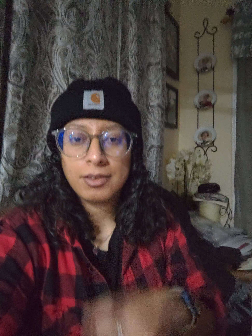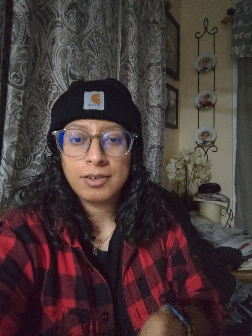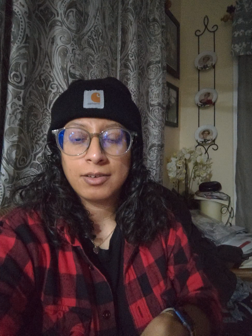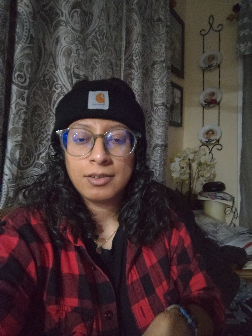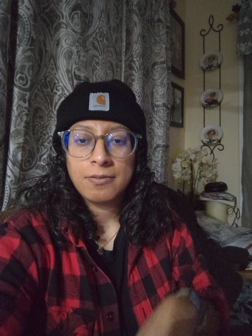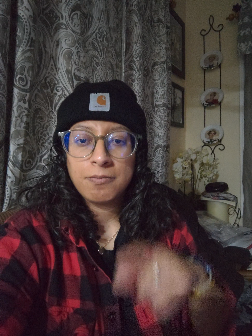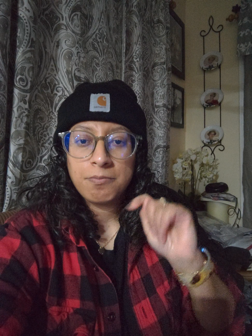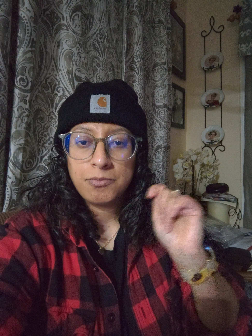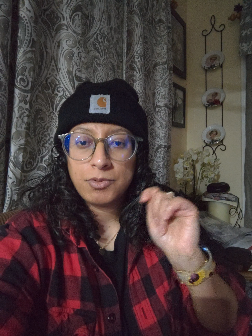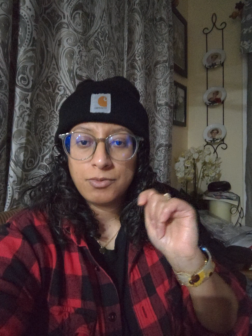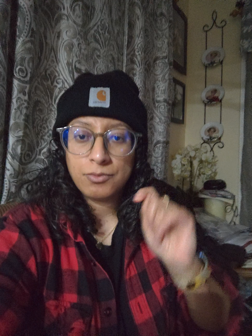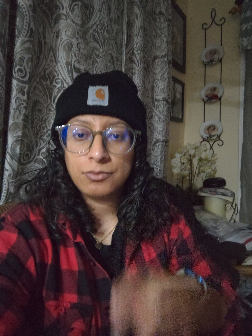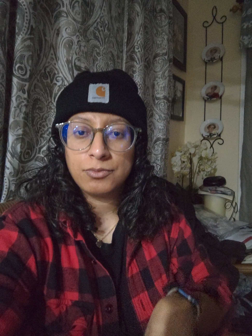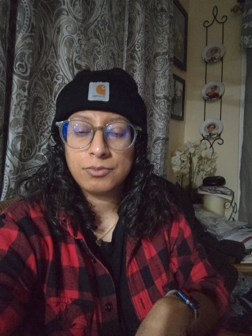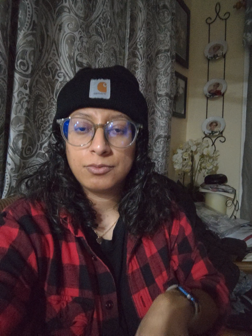potty